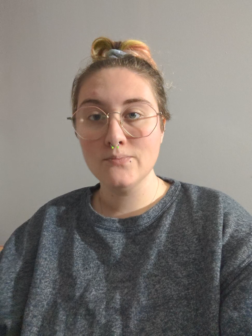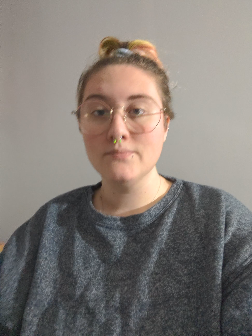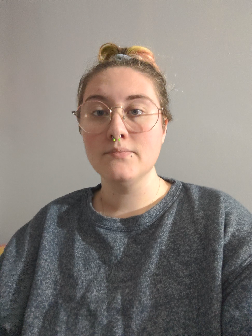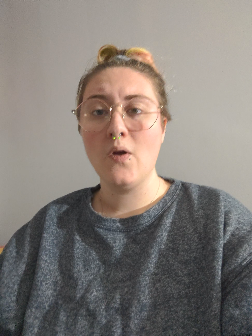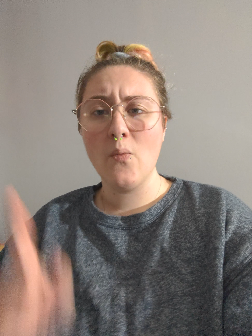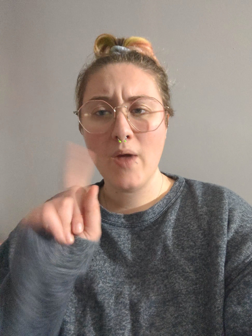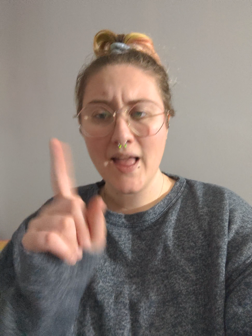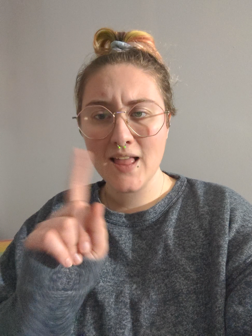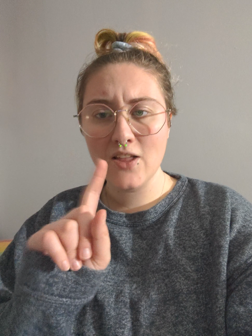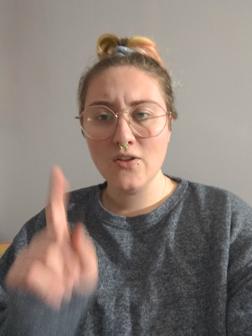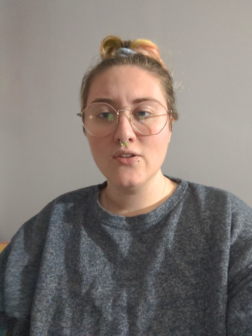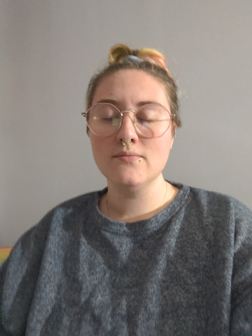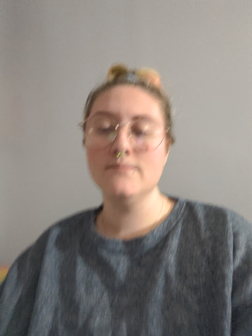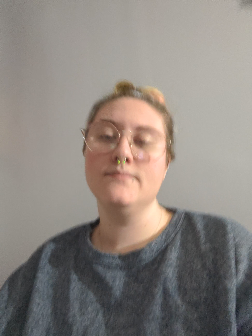where